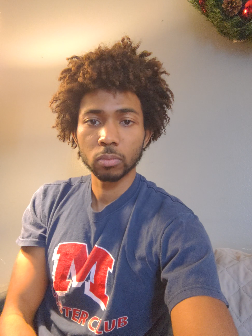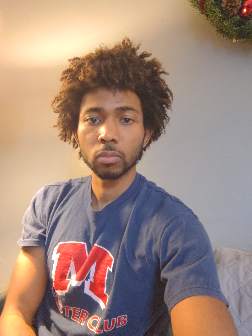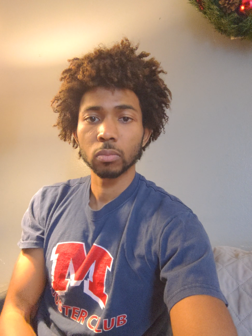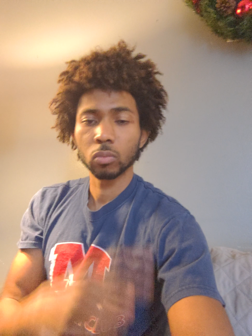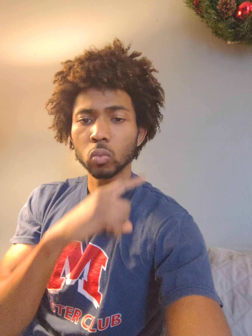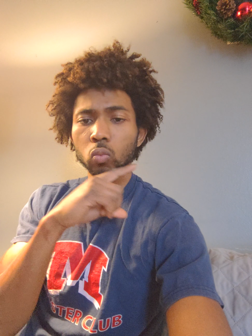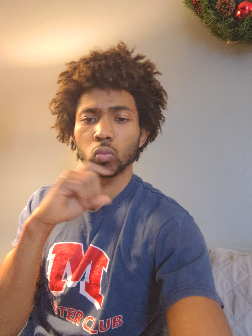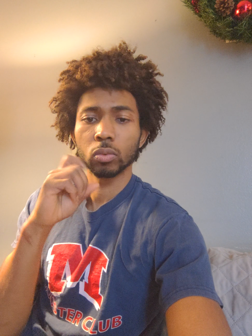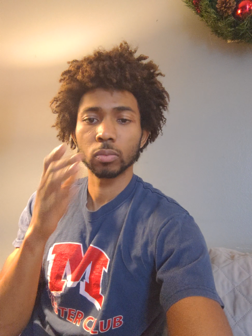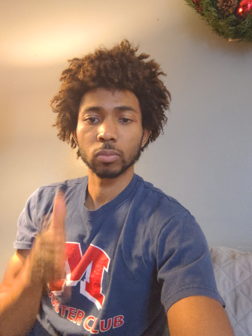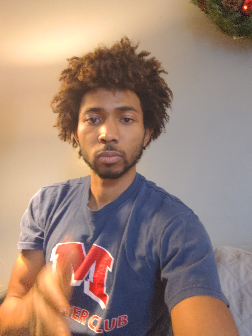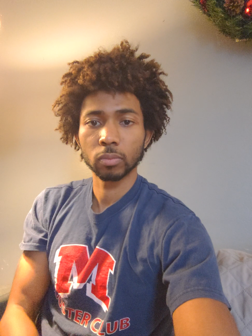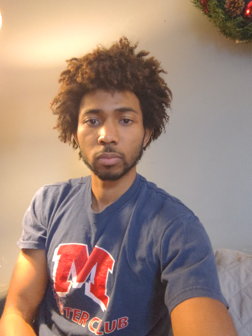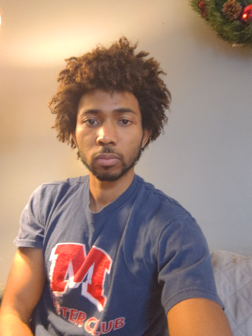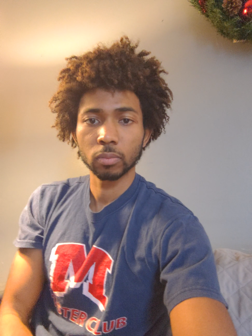dryer